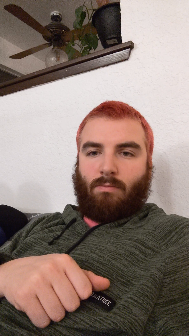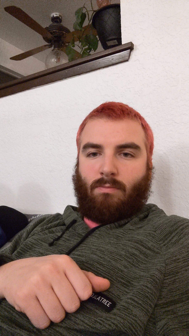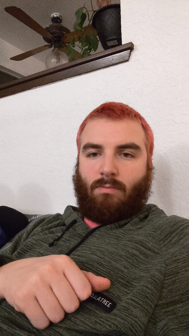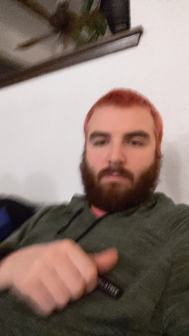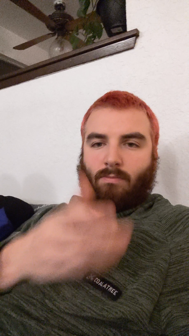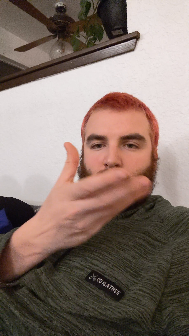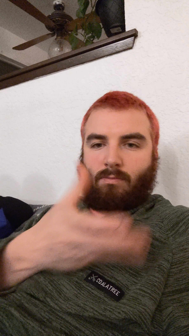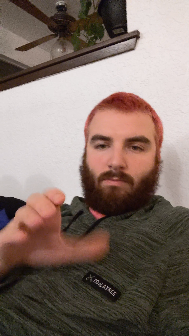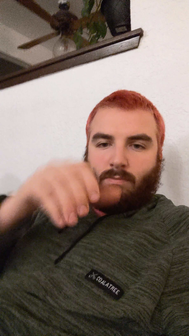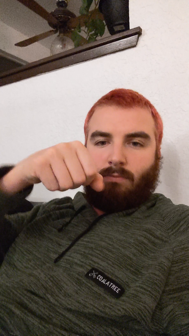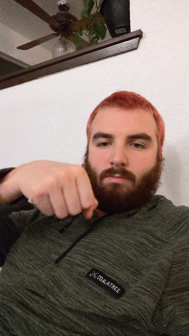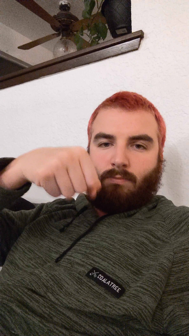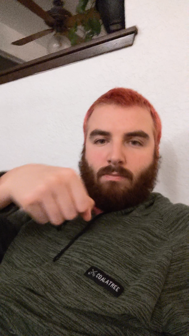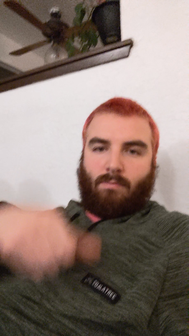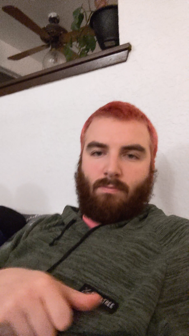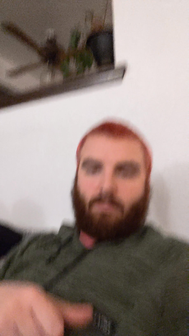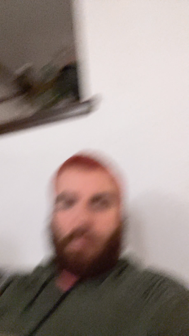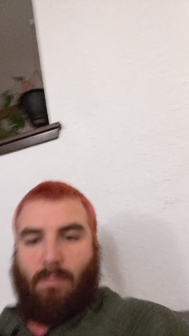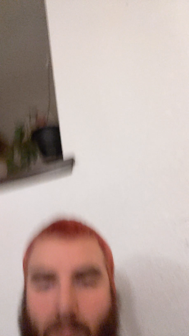basket